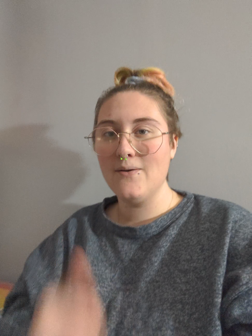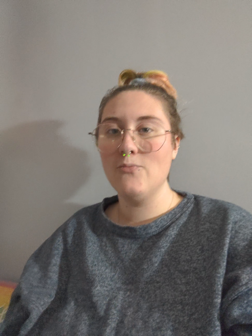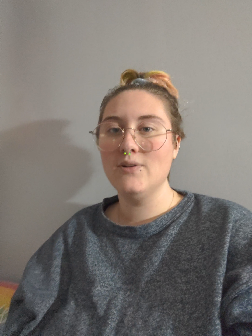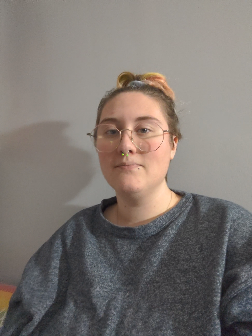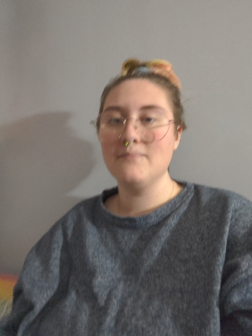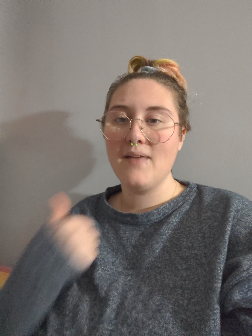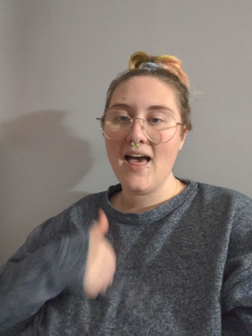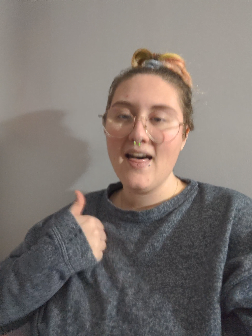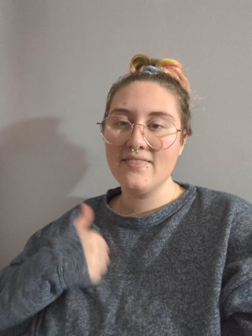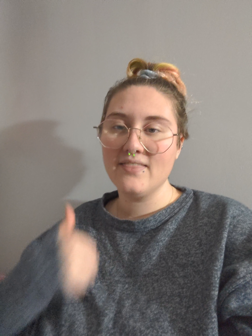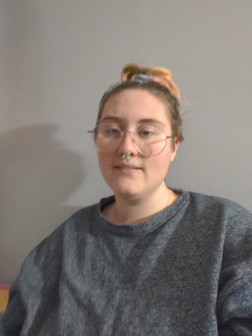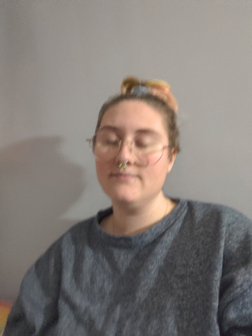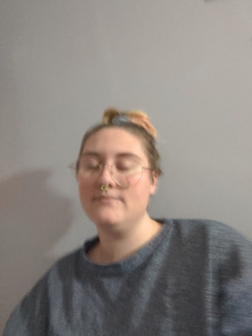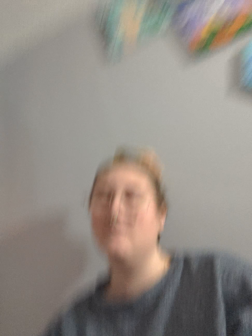bath